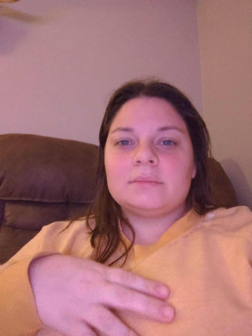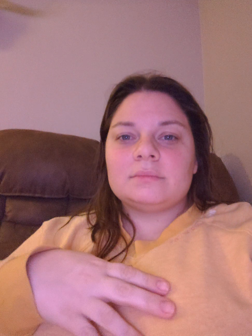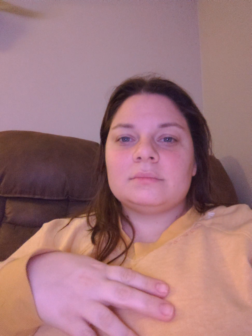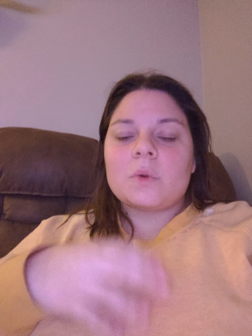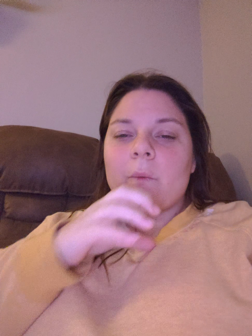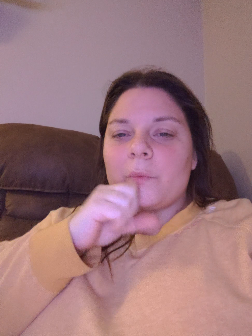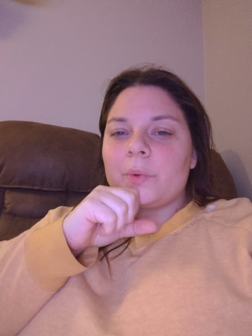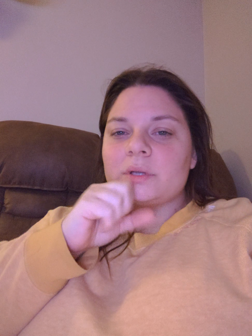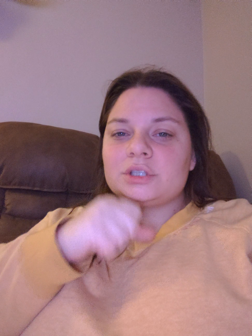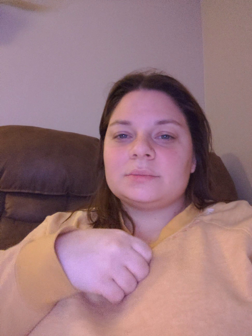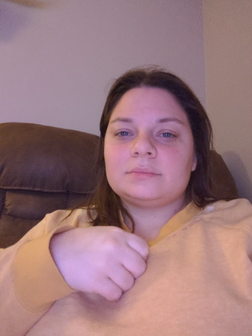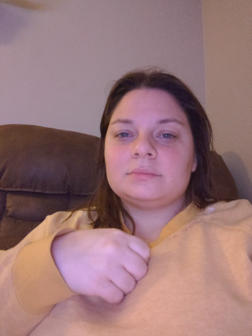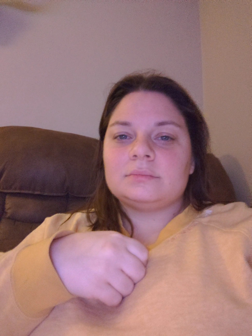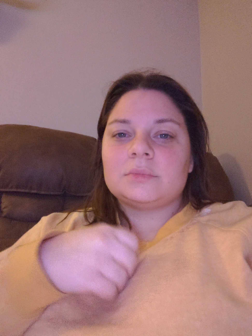orange